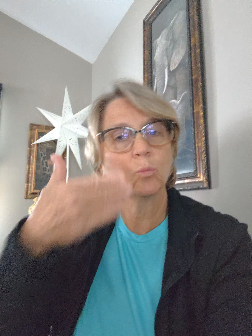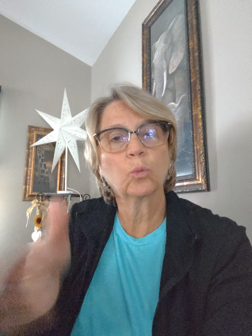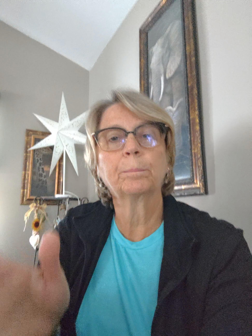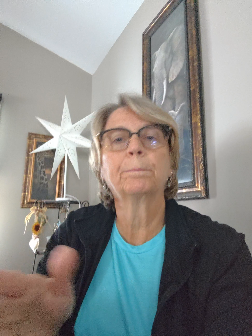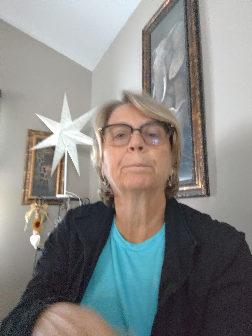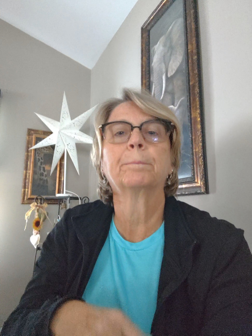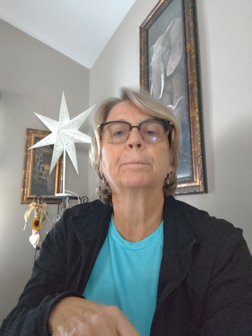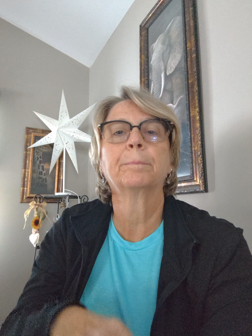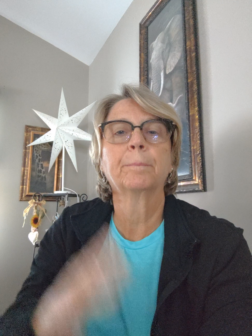bedroom